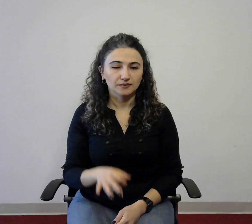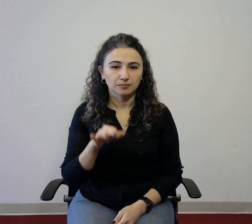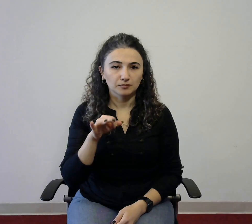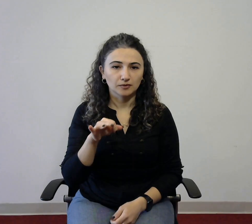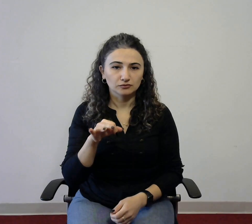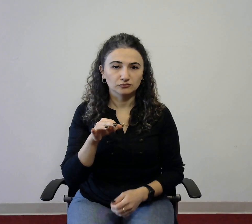avtomobil